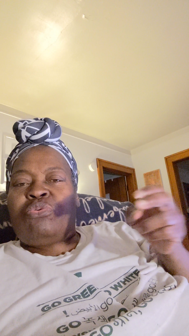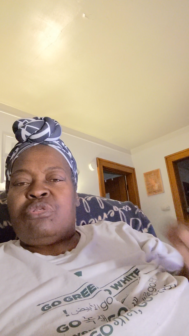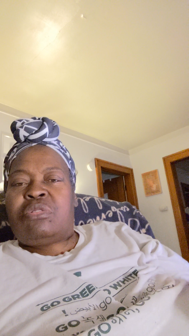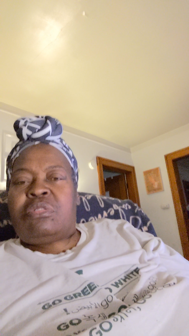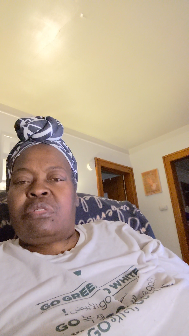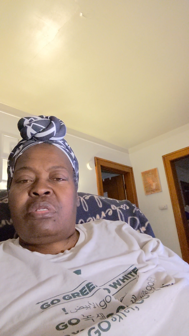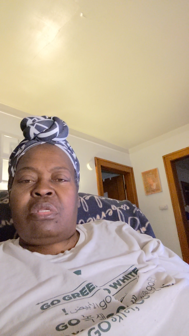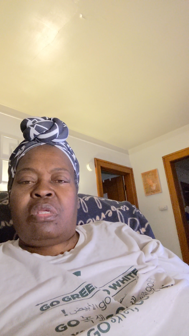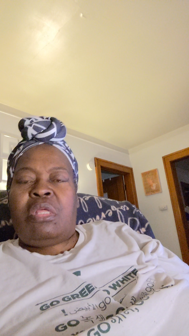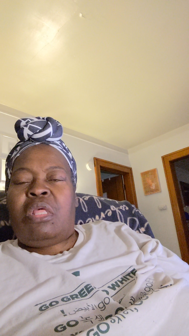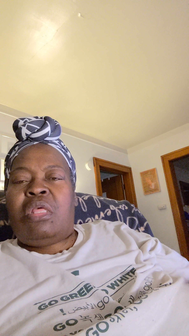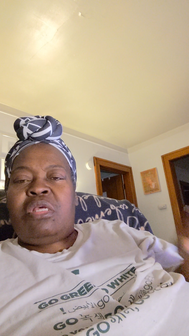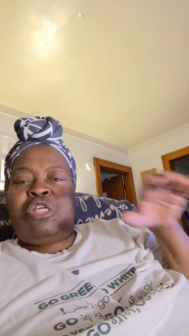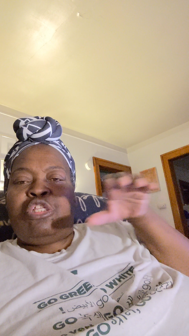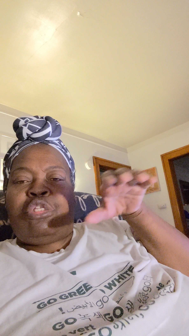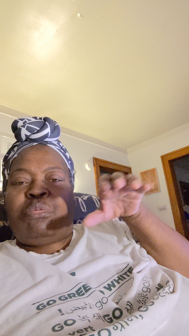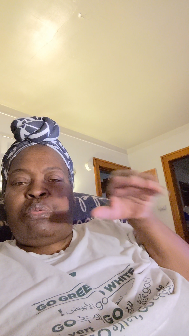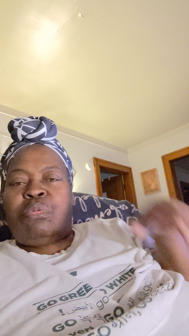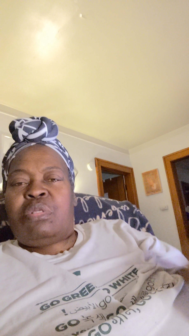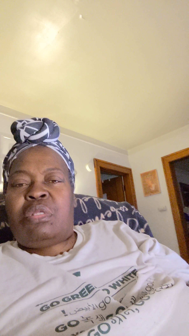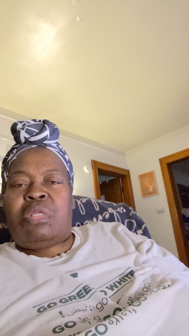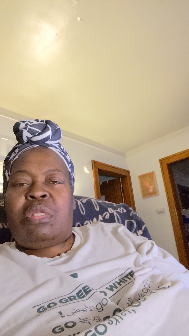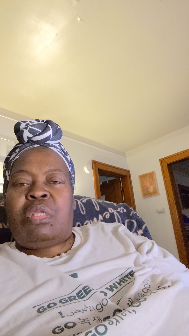does